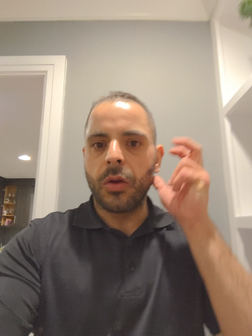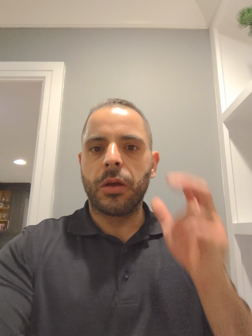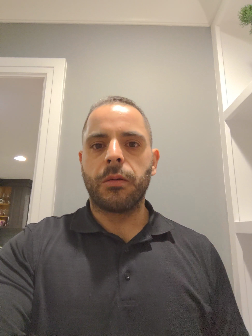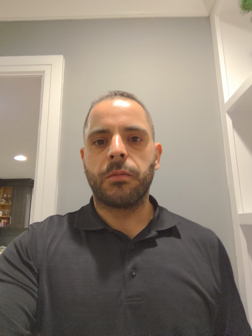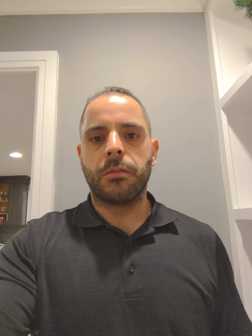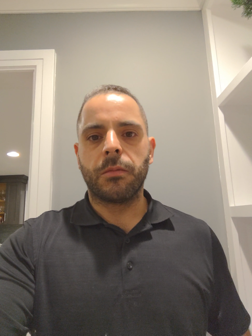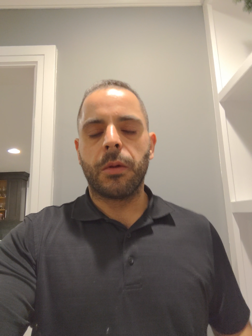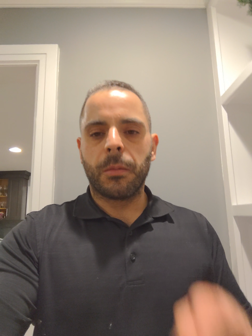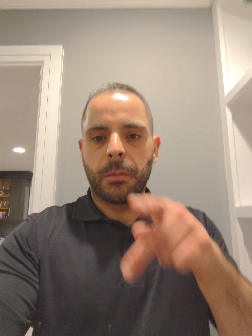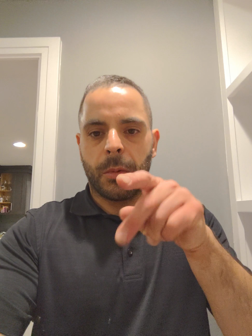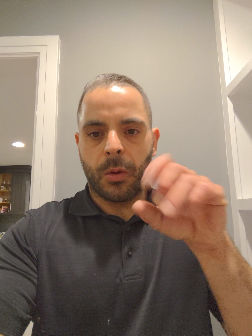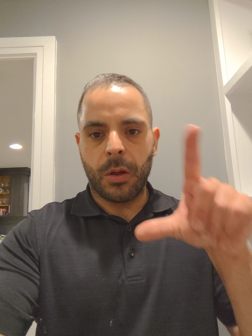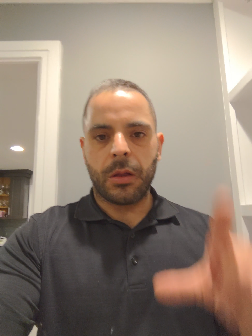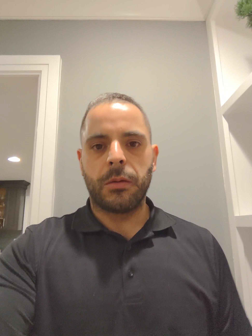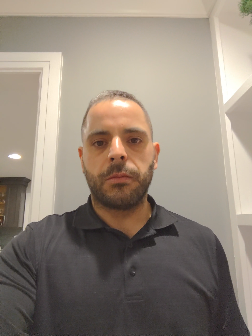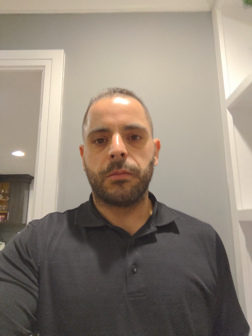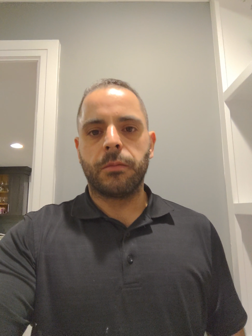pool